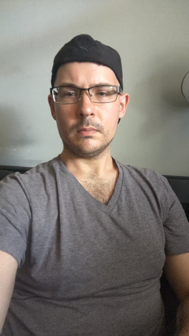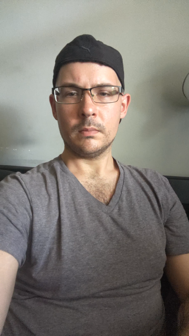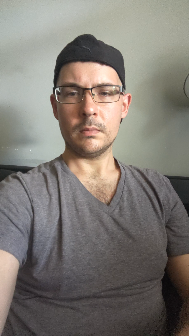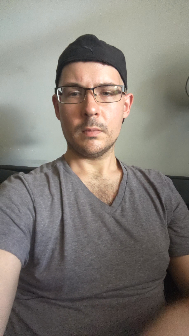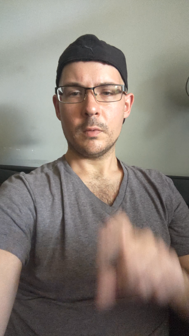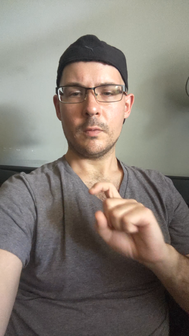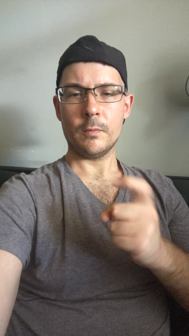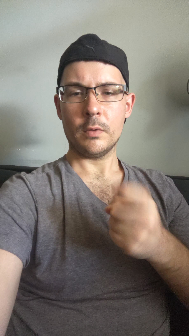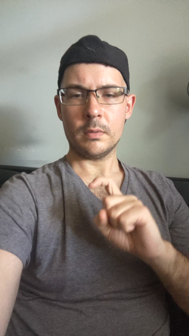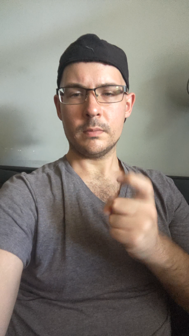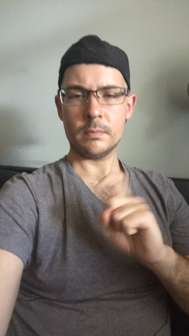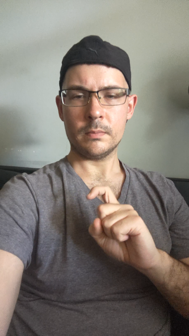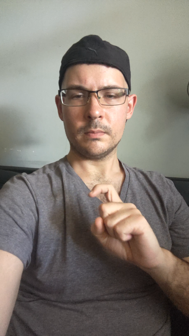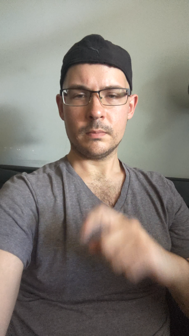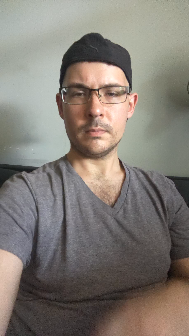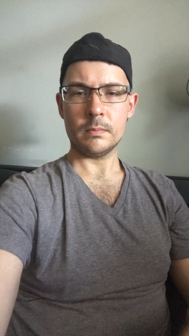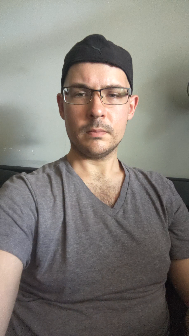friend